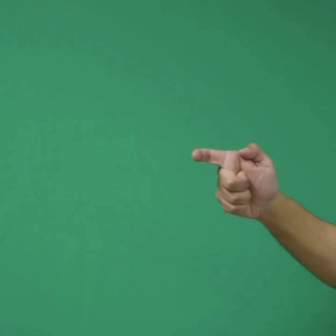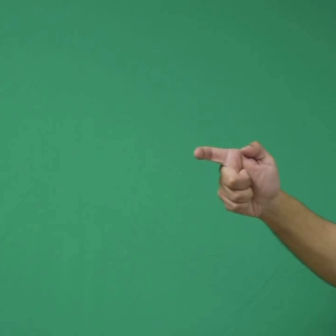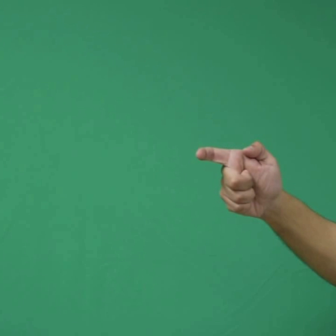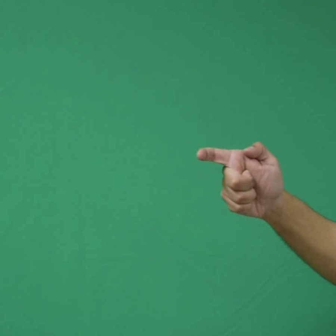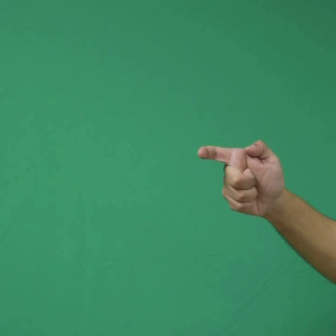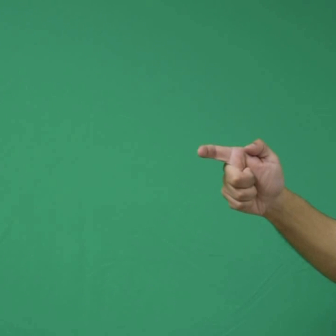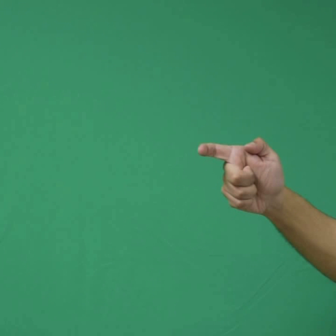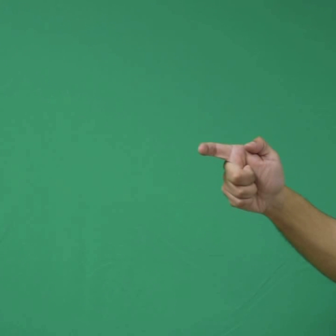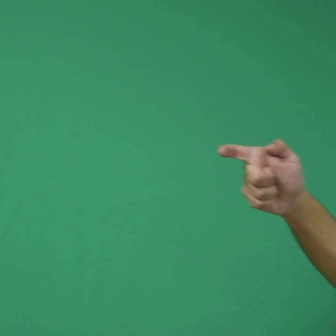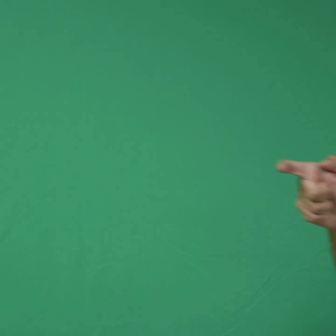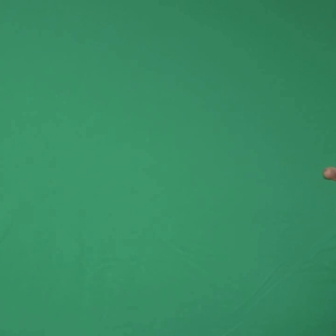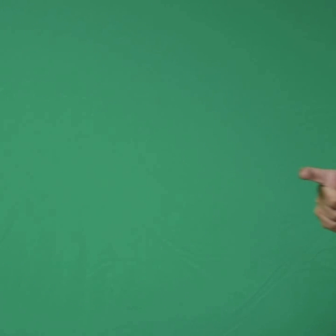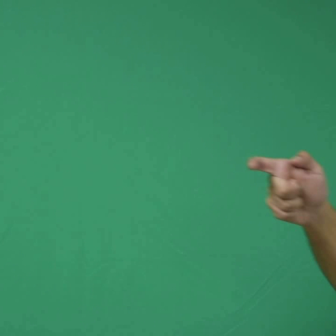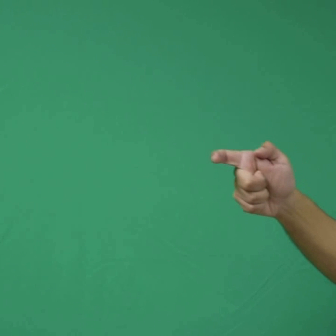X